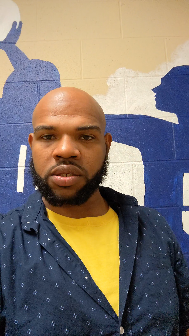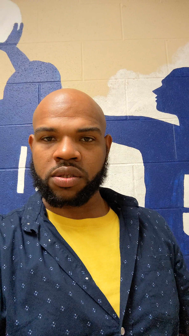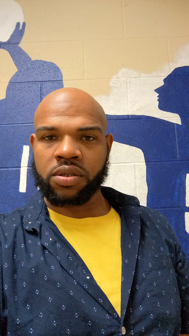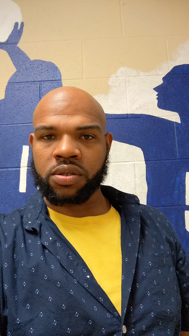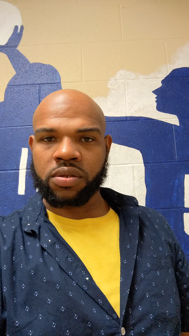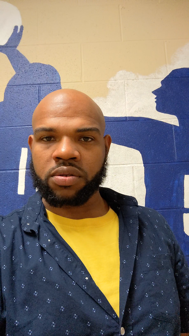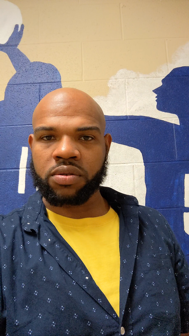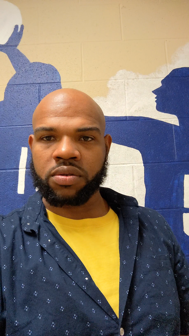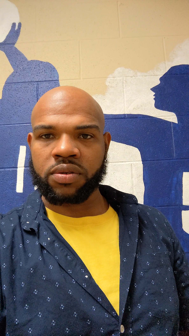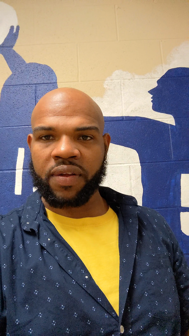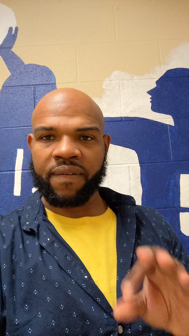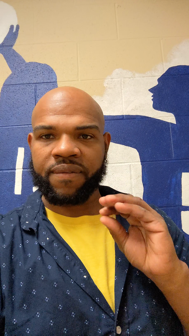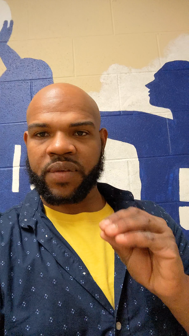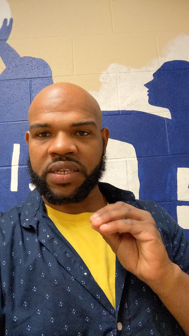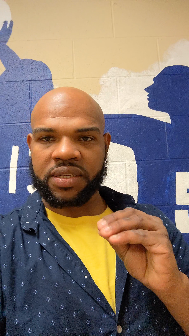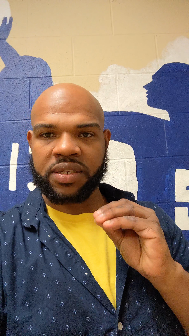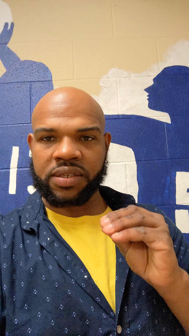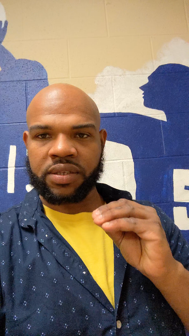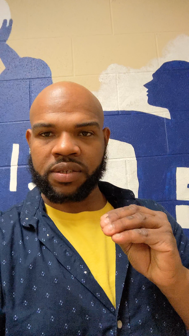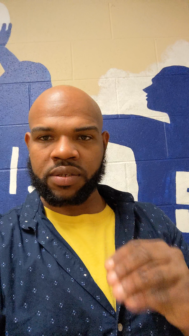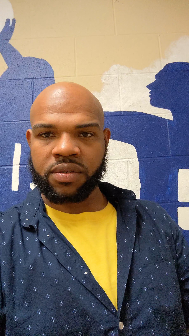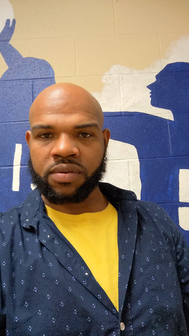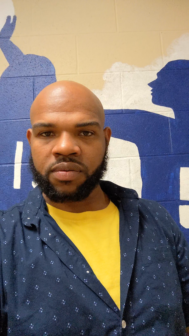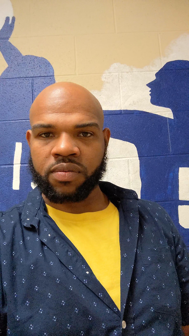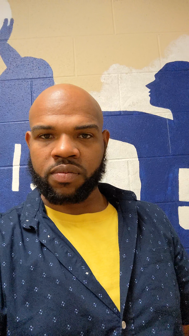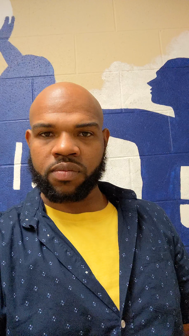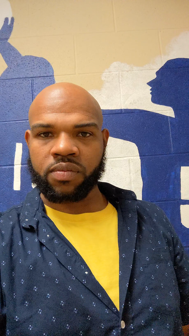fix